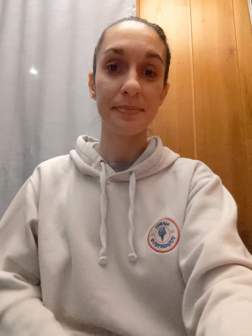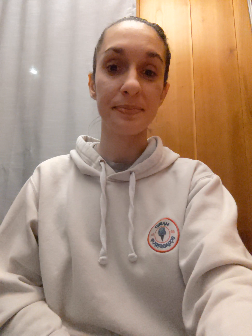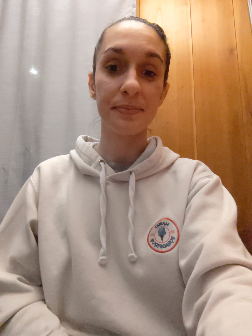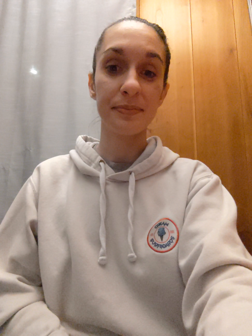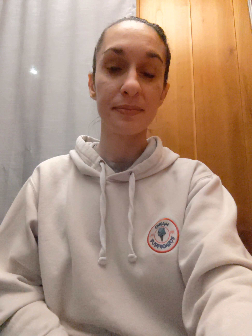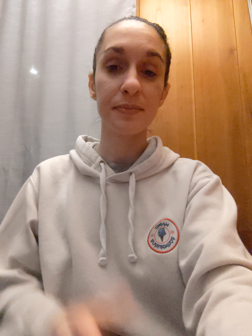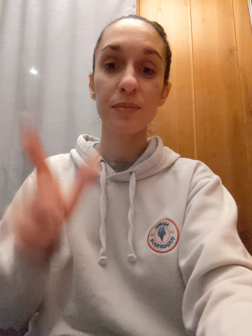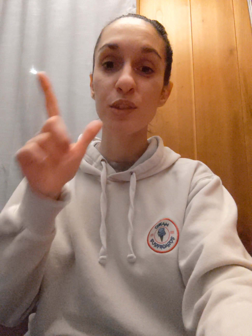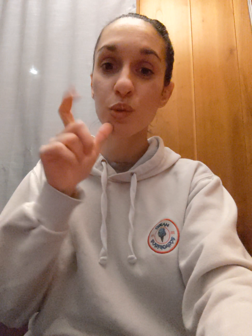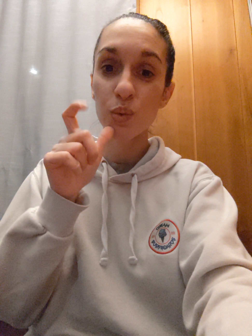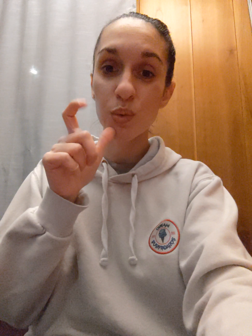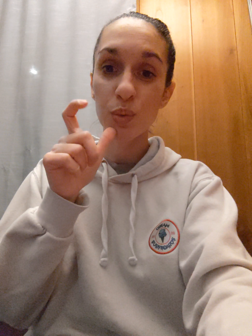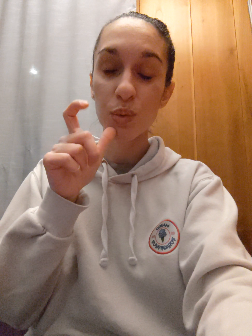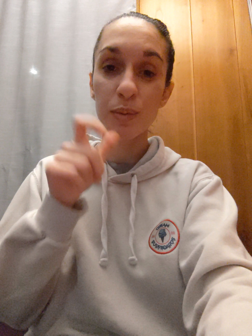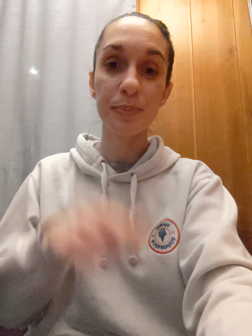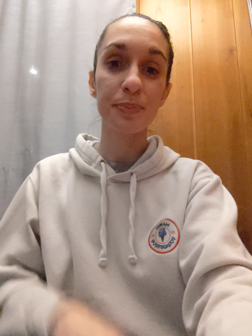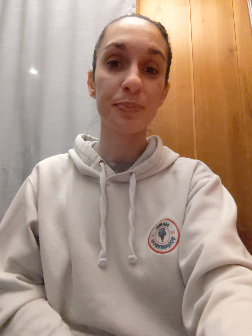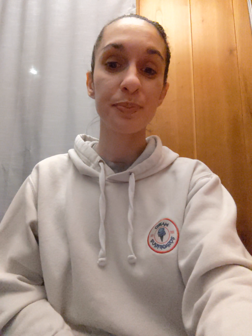who